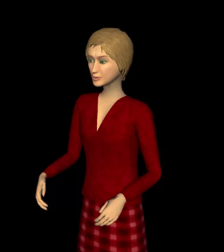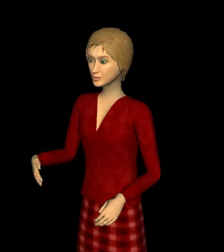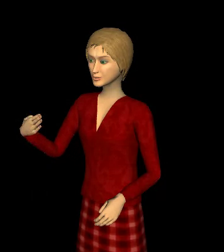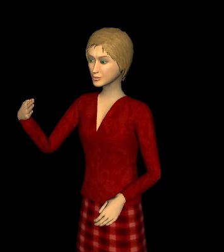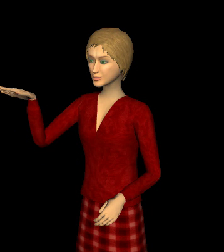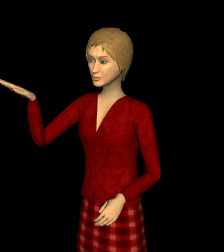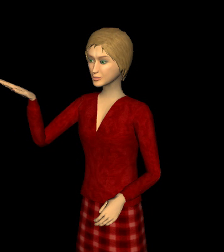آخر